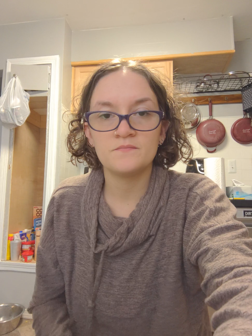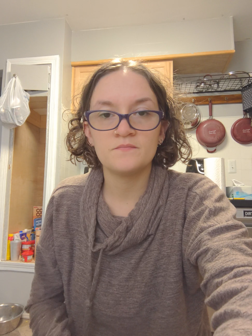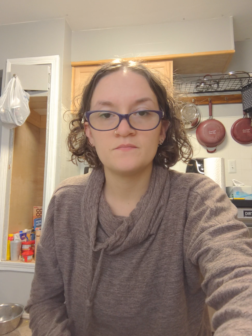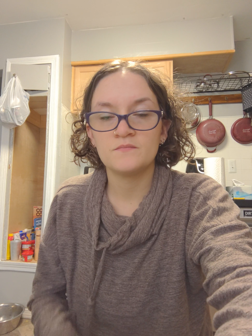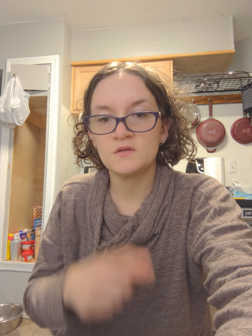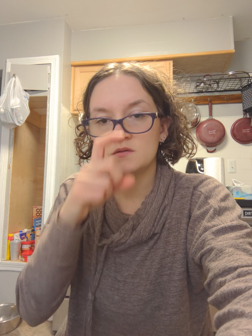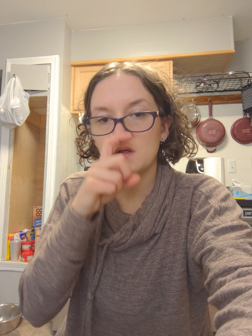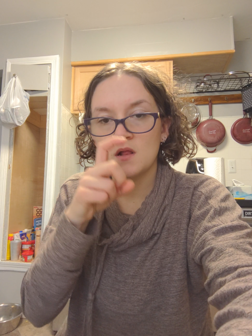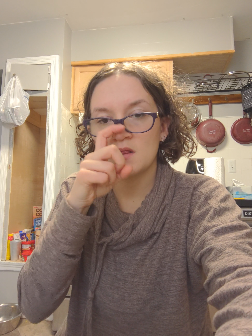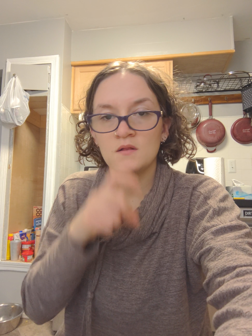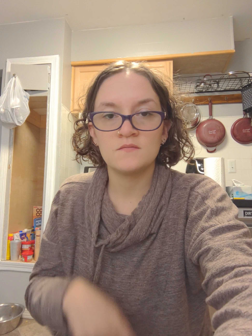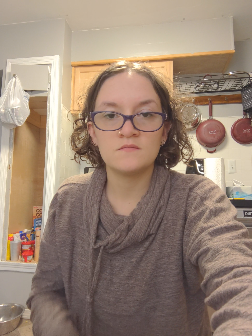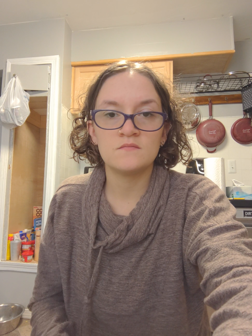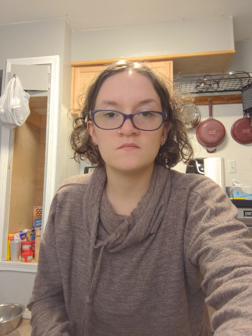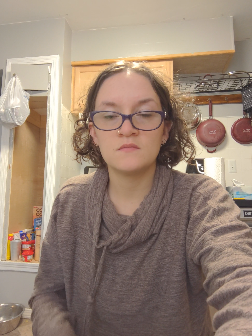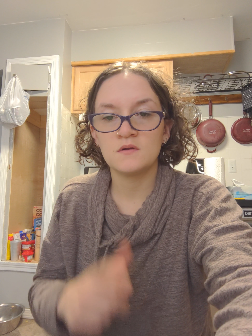doll